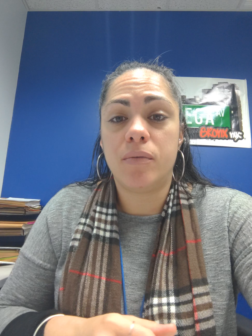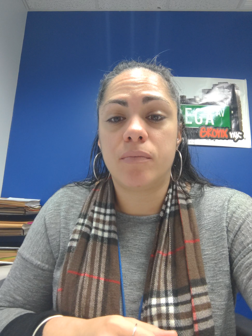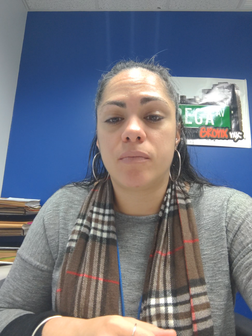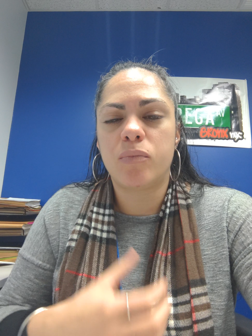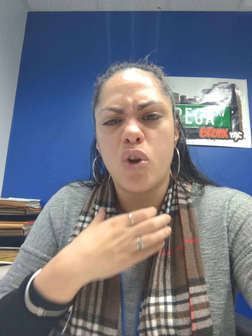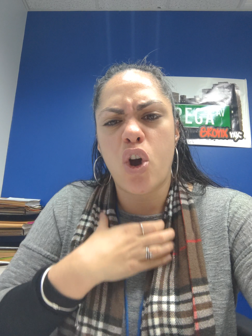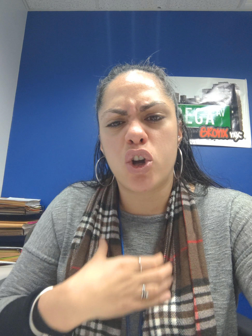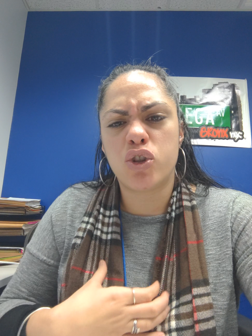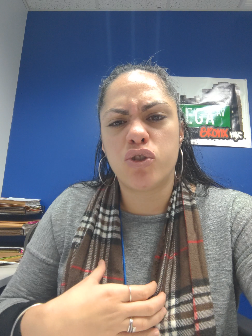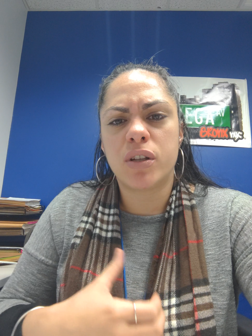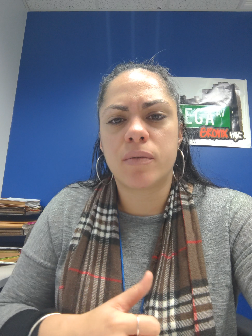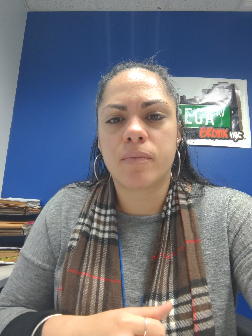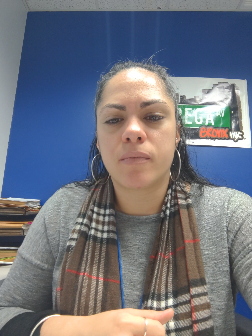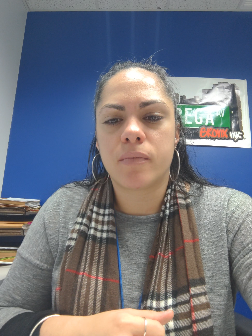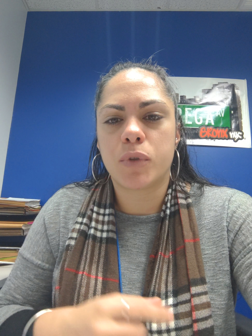hungry